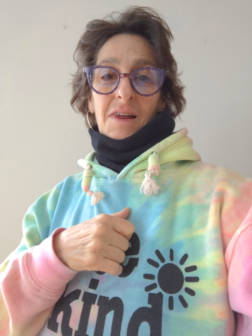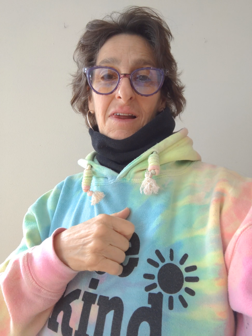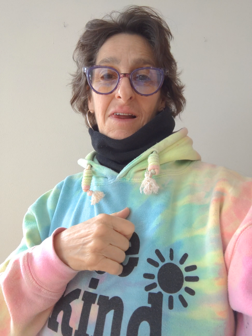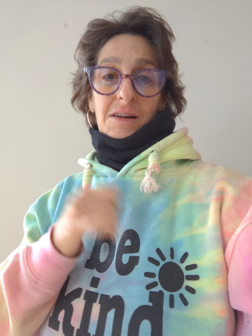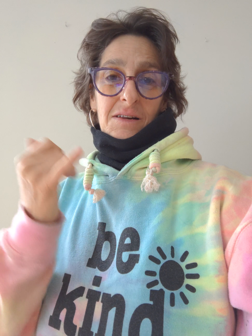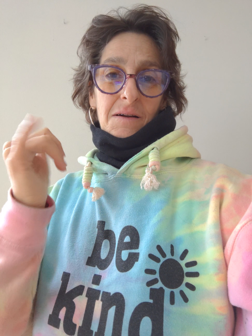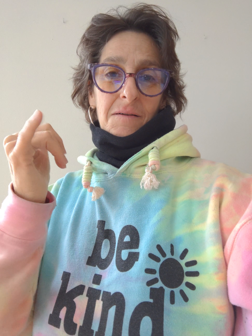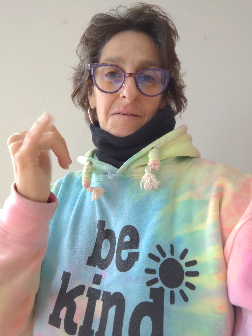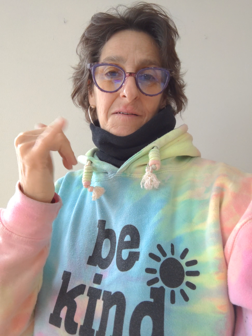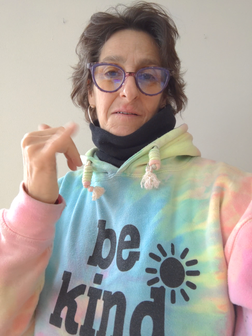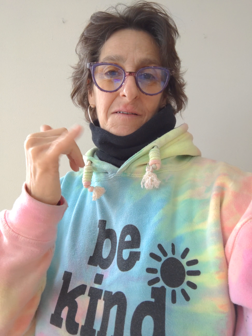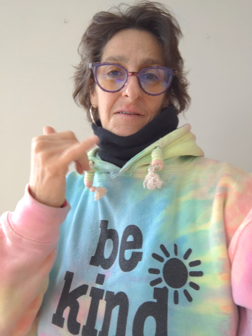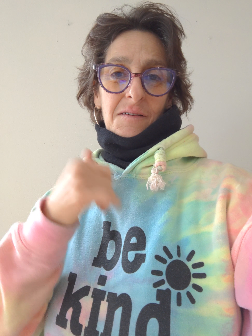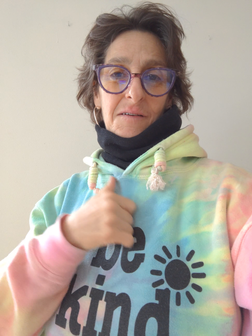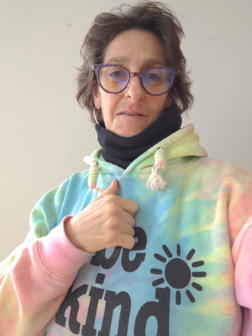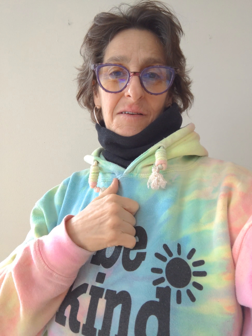yellow